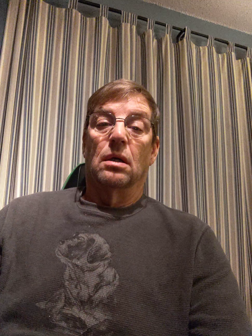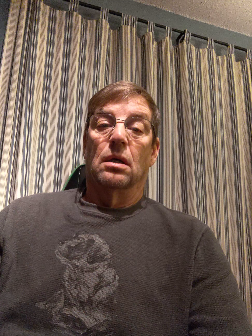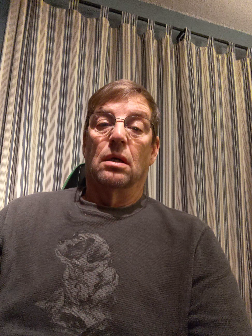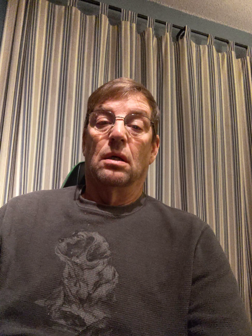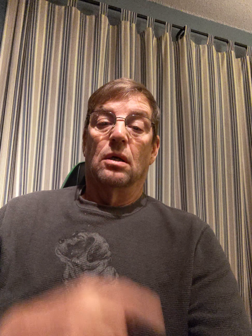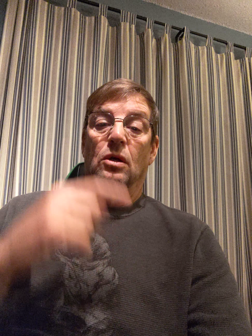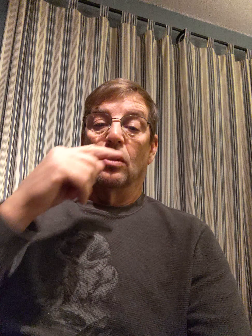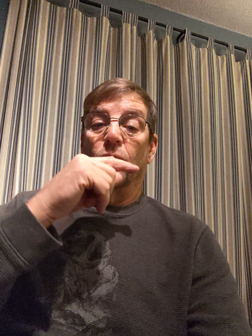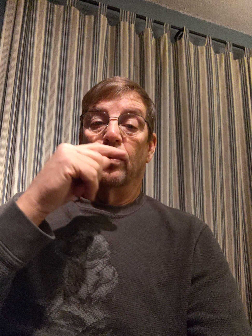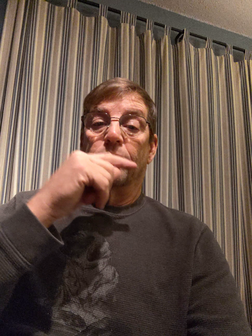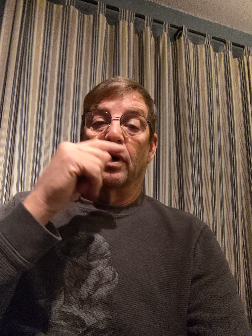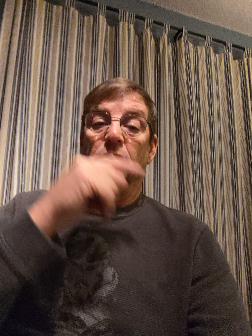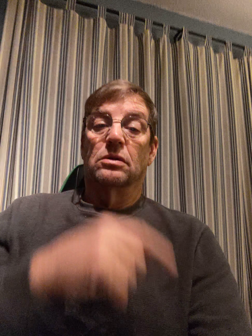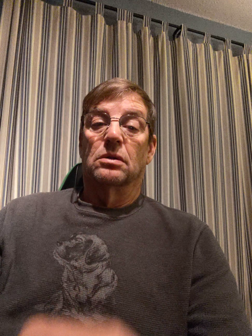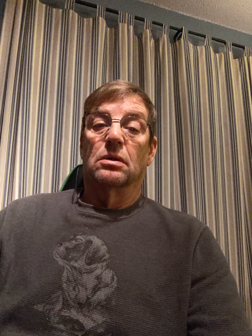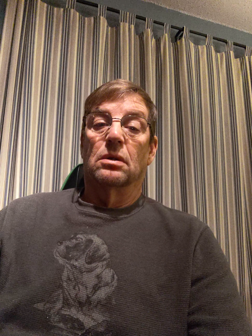toothbrush